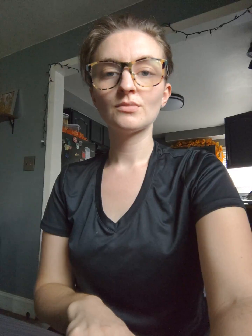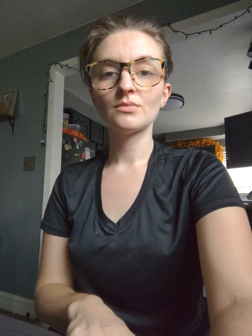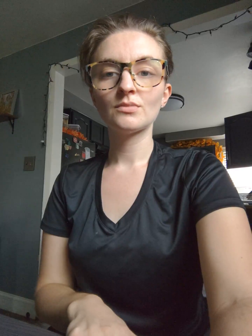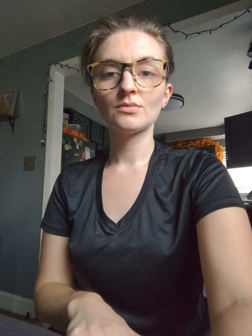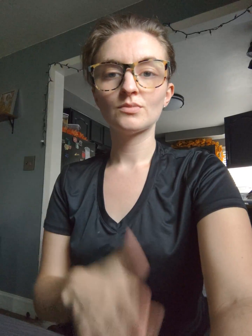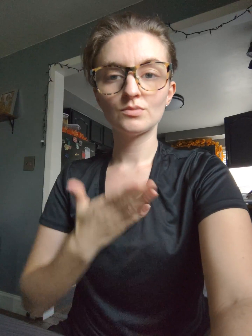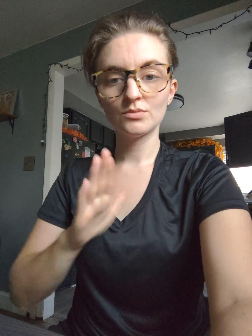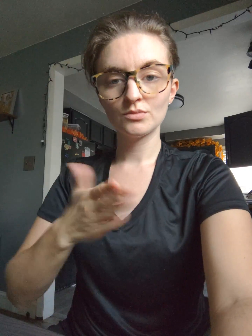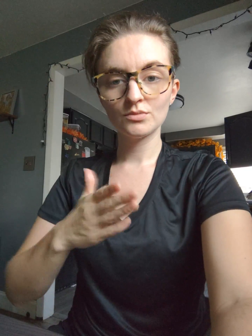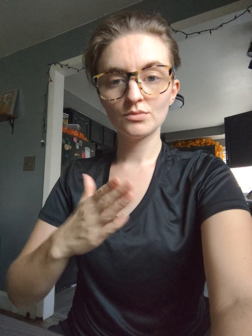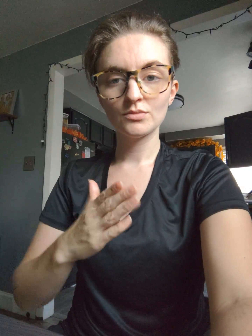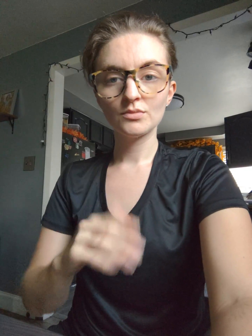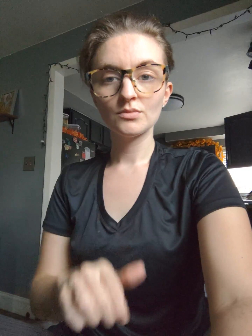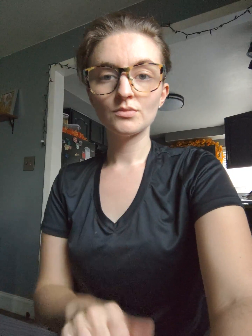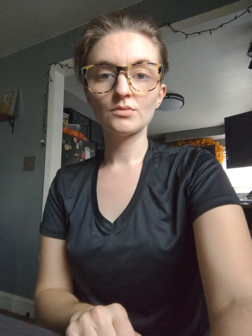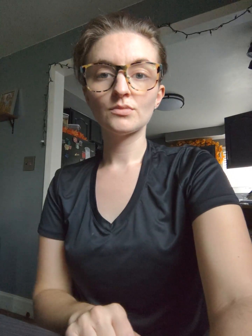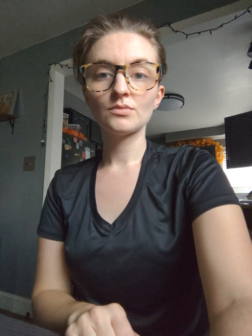cook